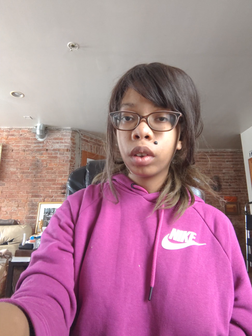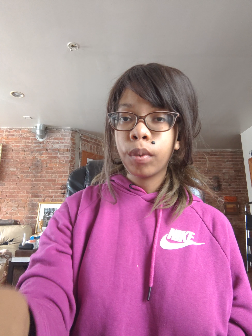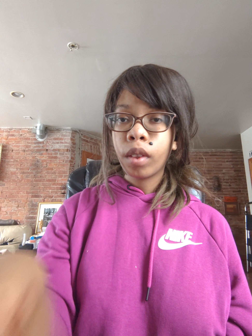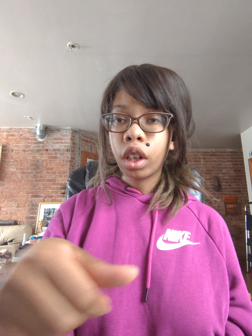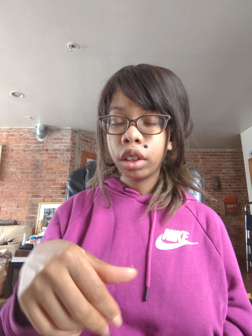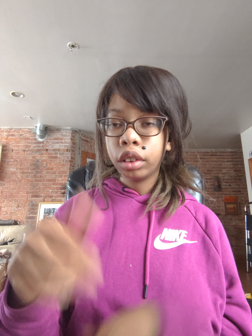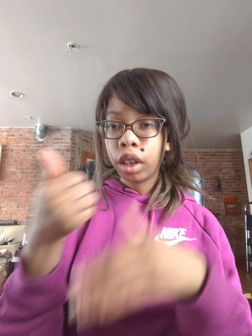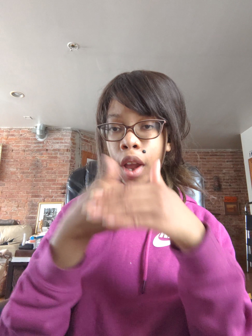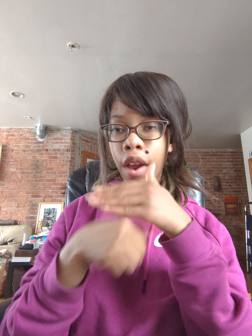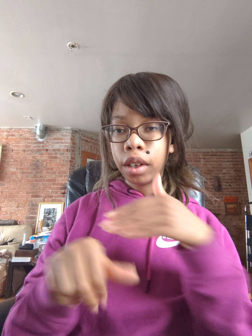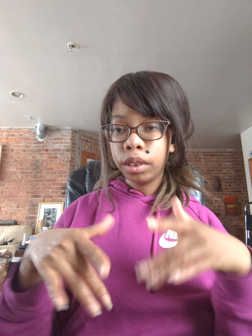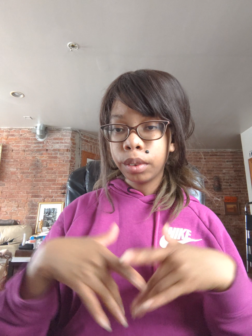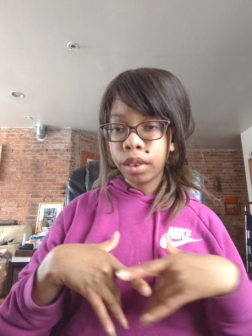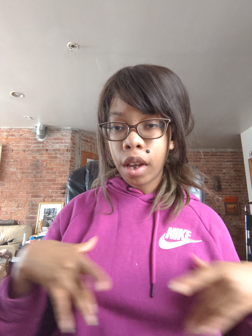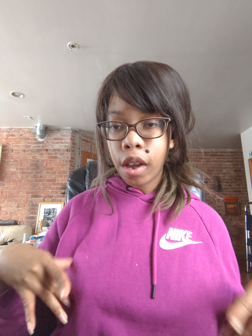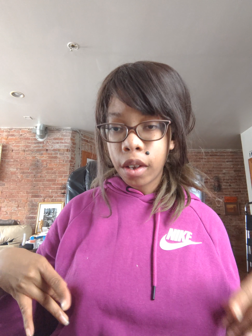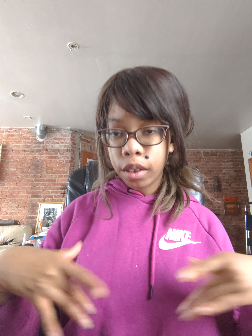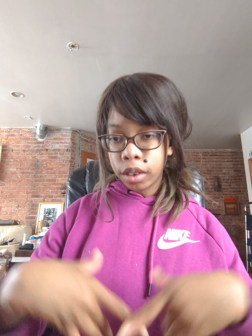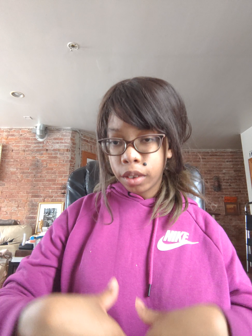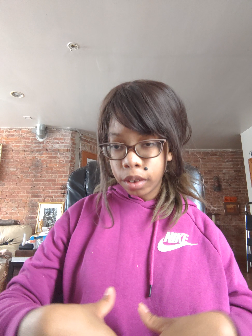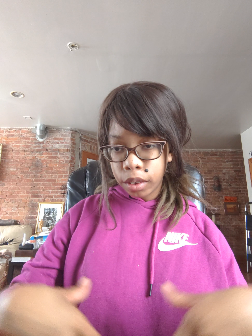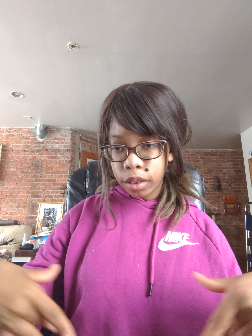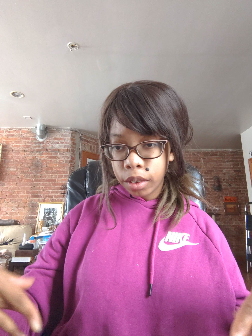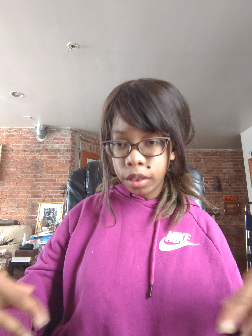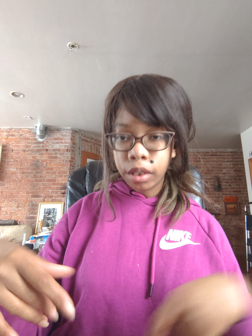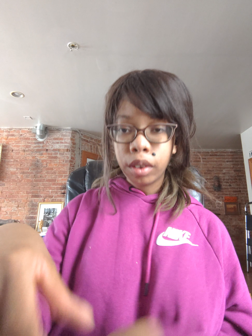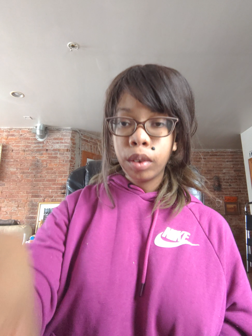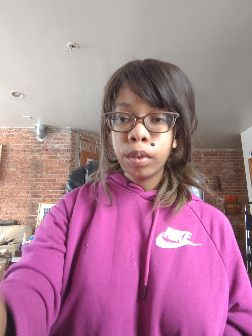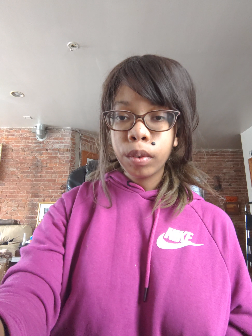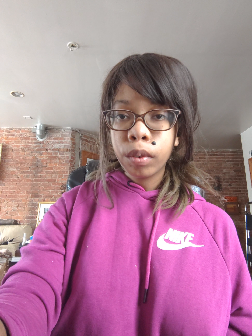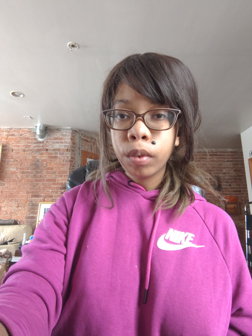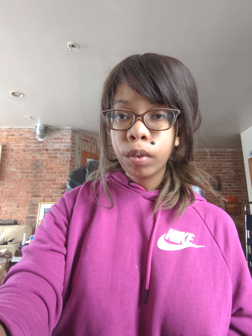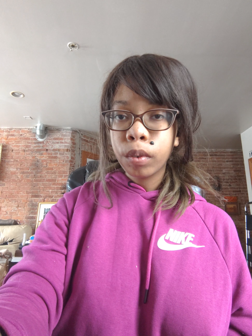underwear